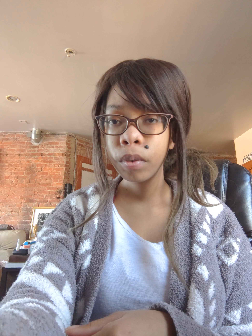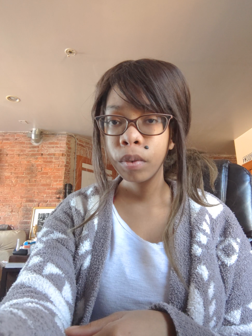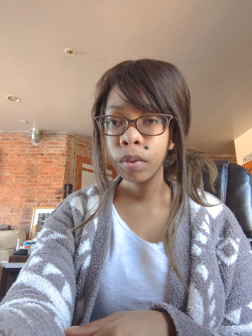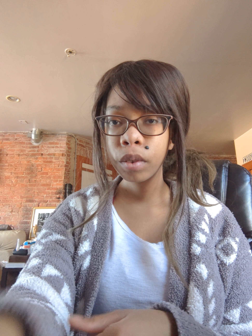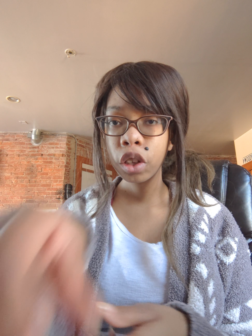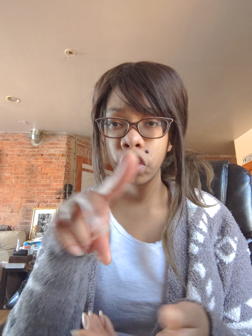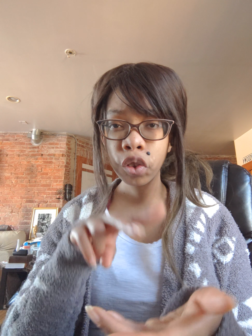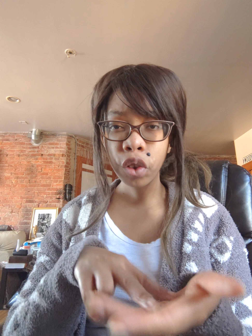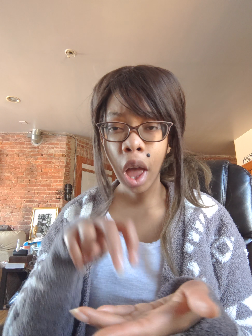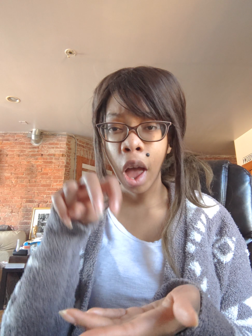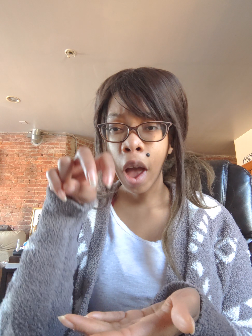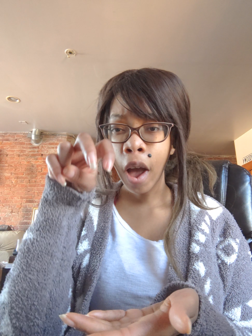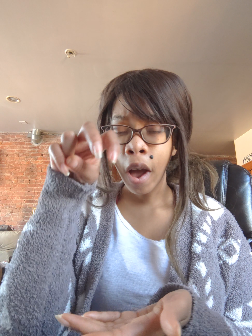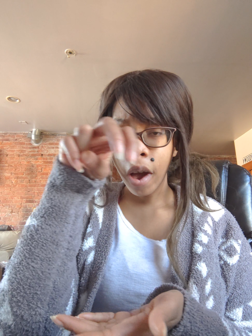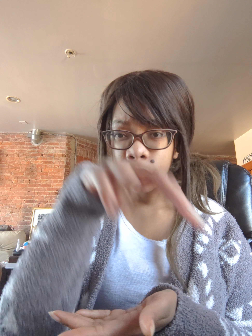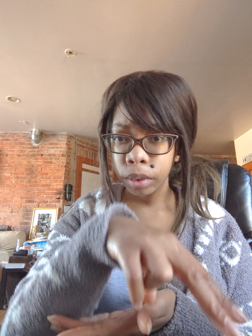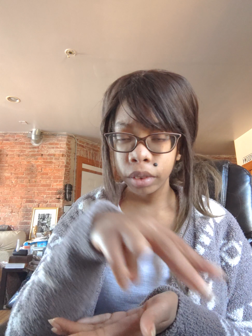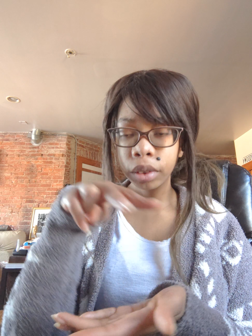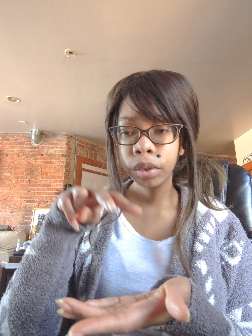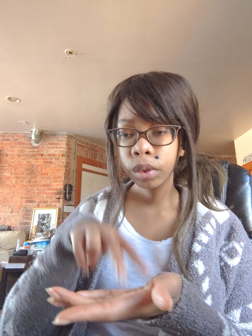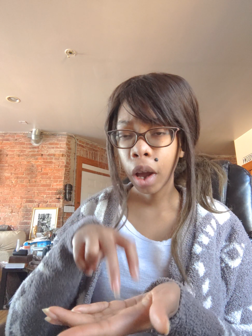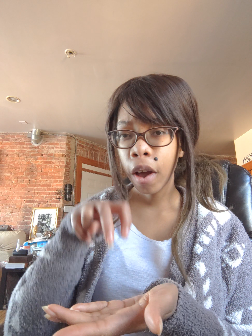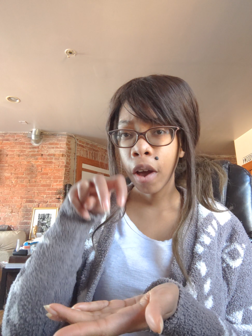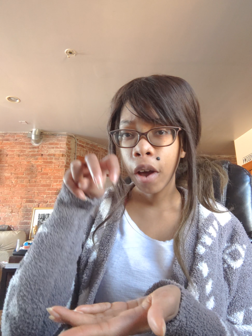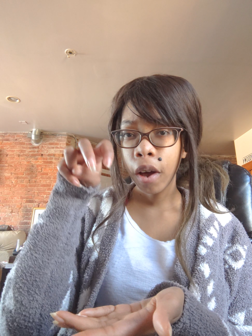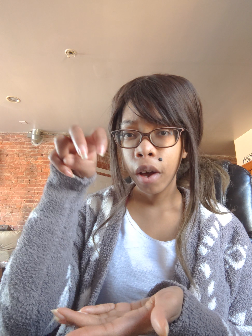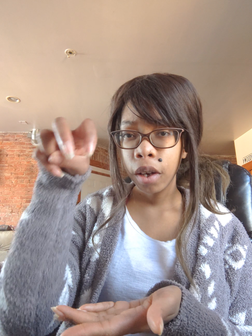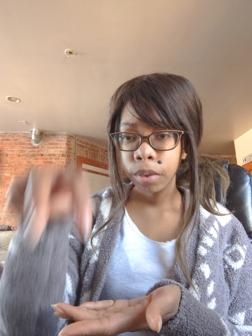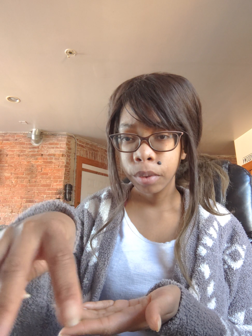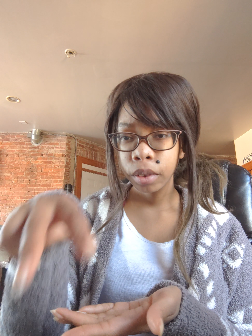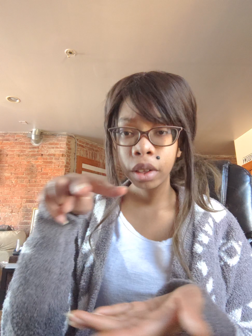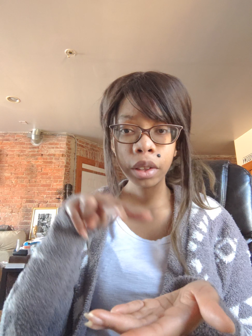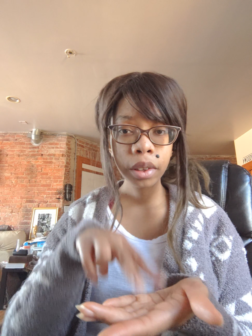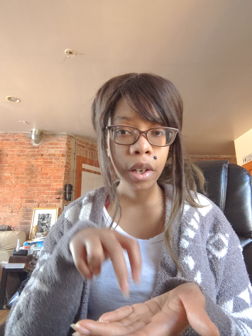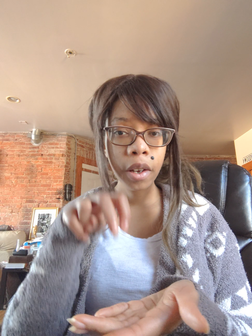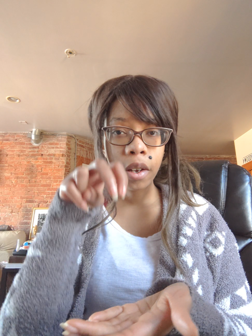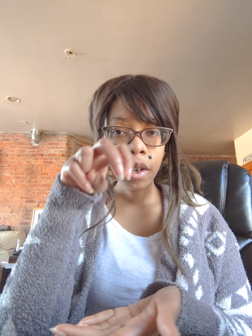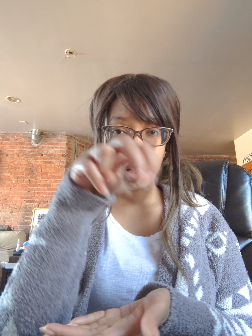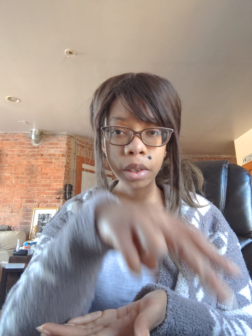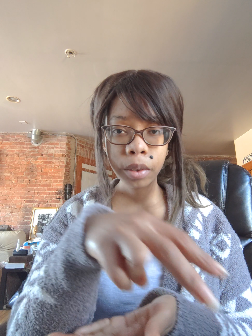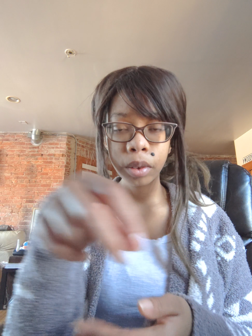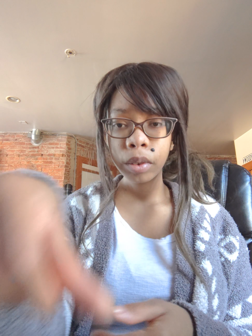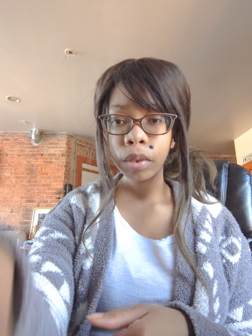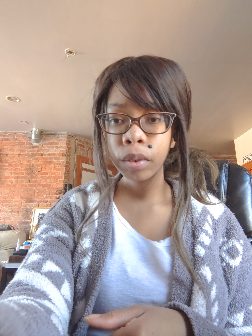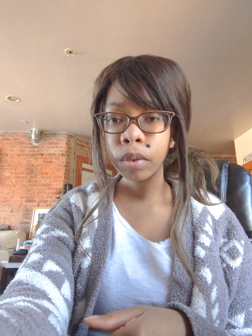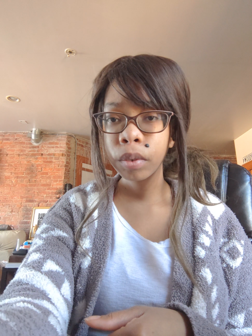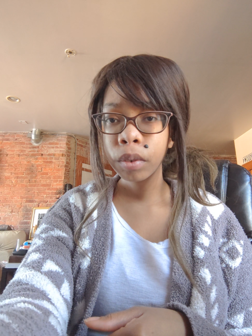jump